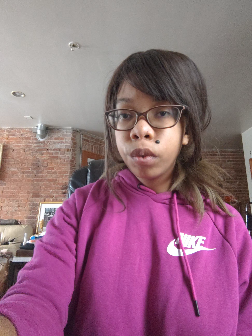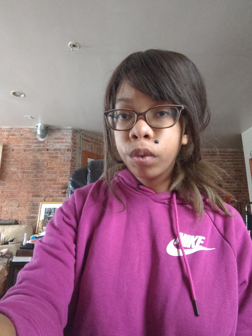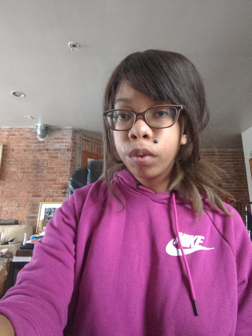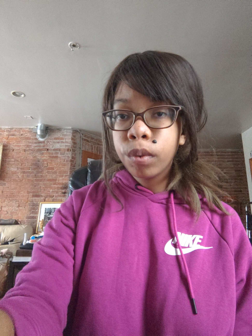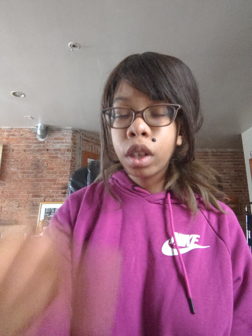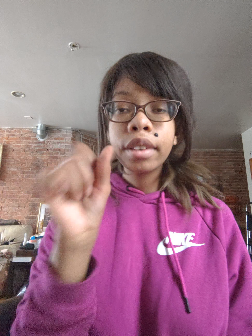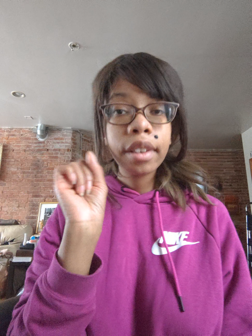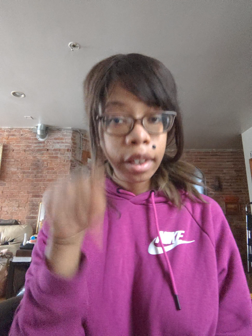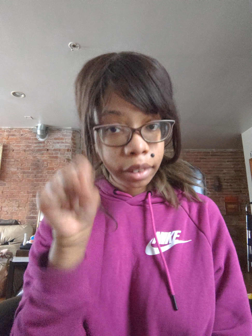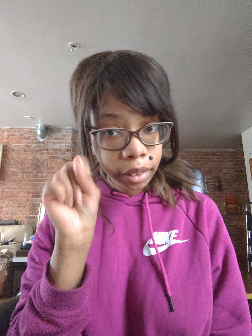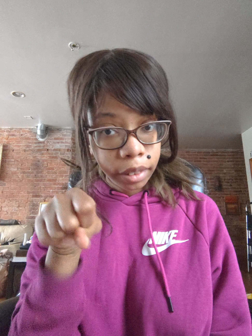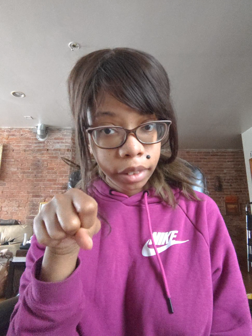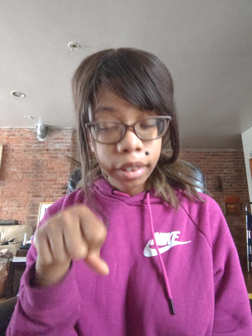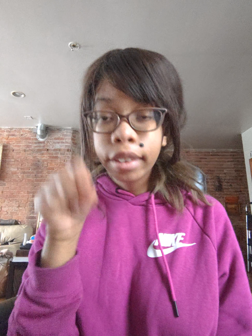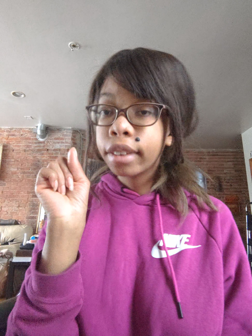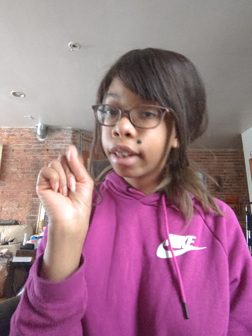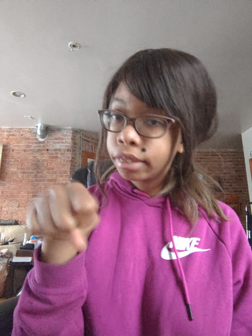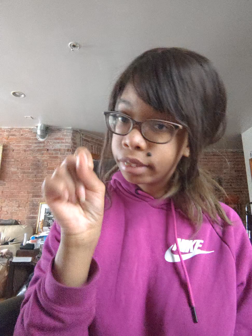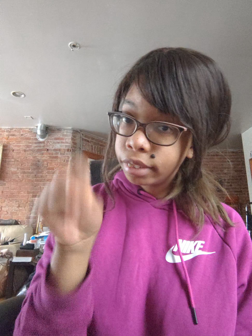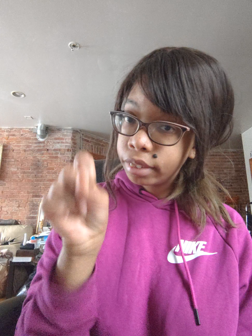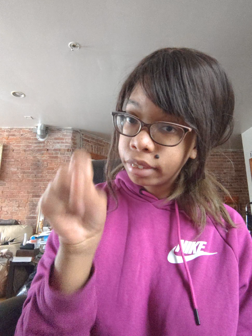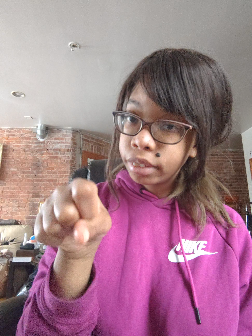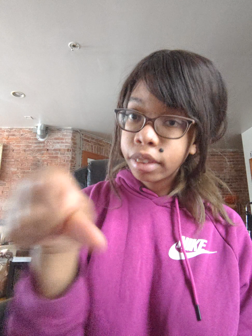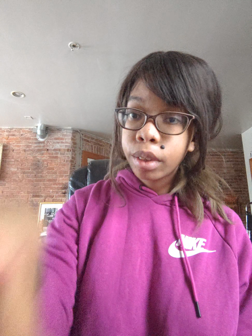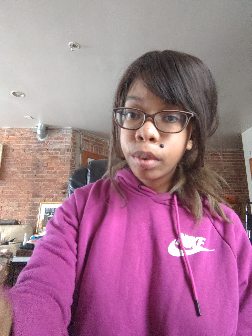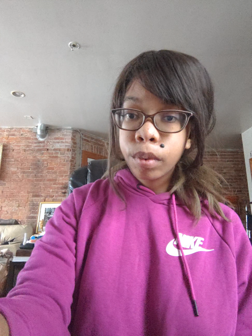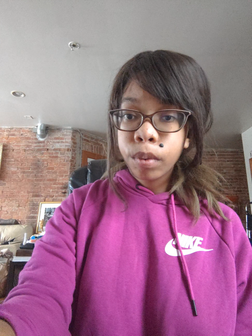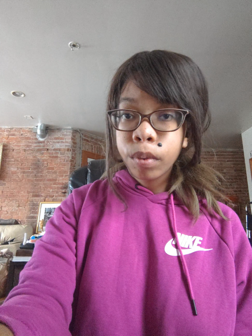yes